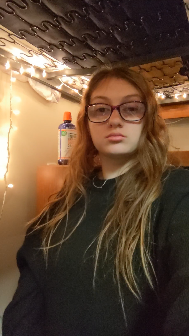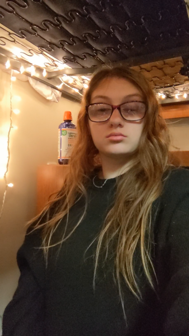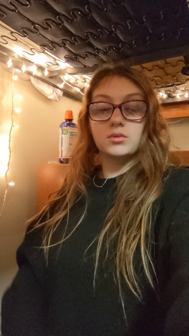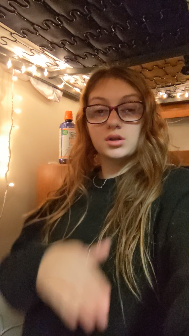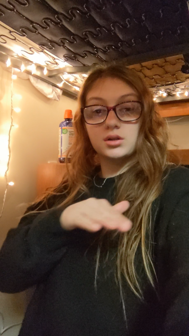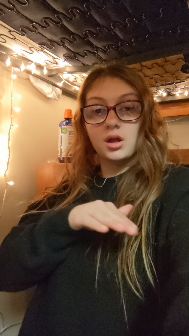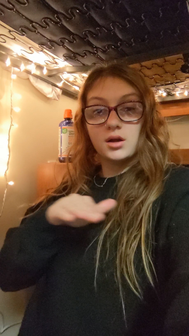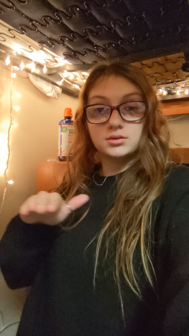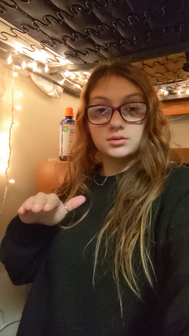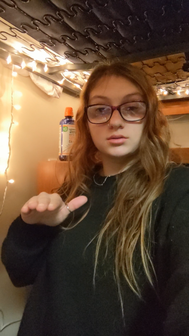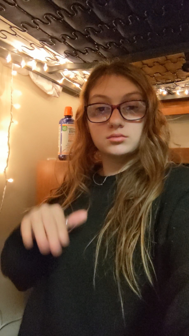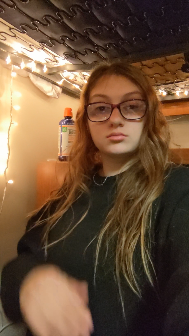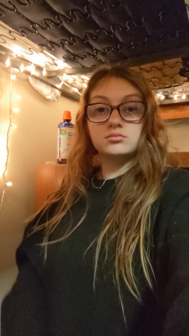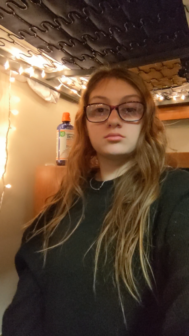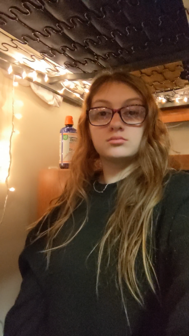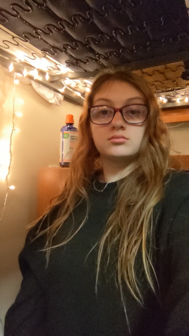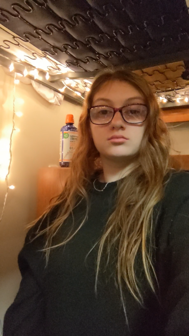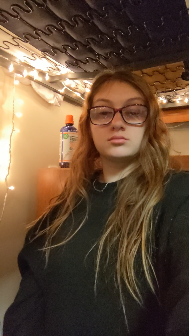nice